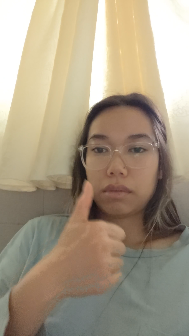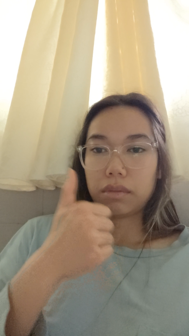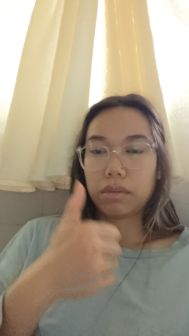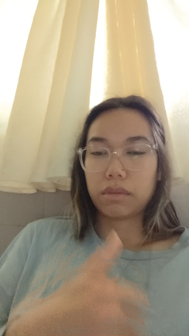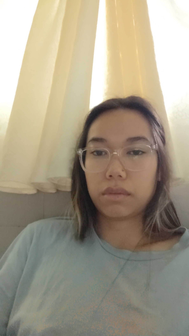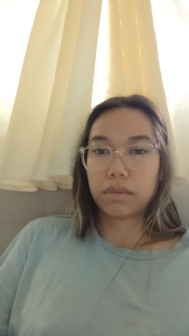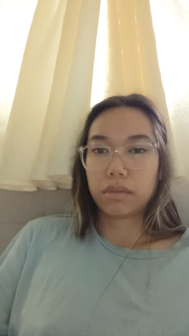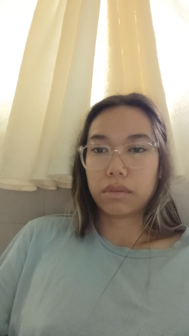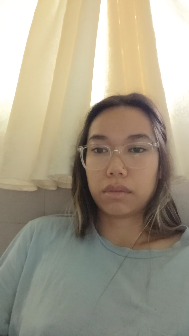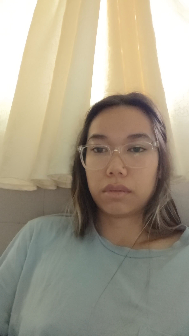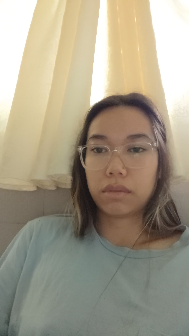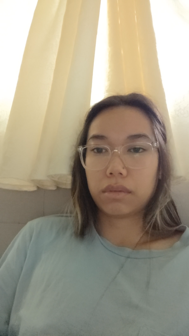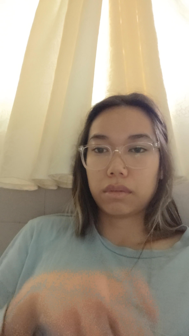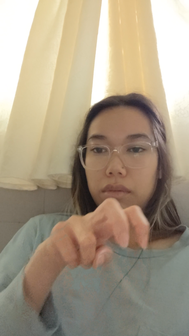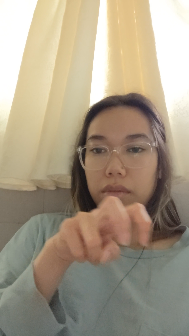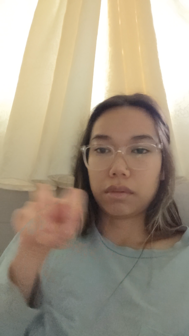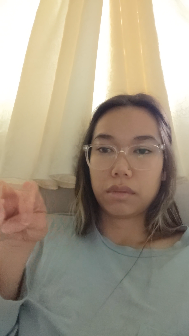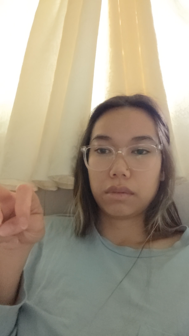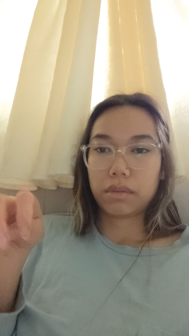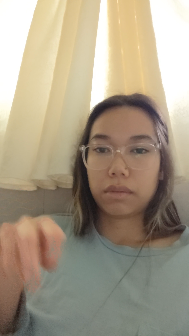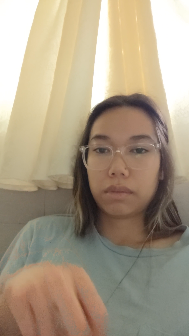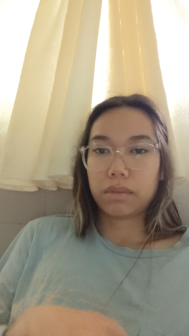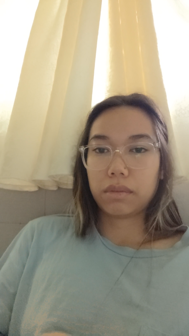porch